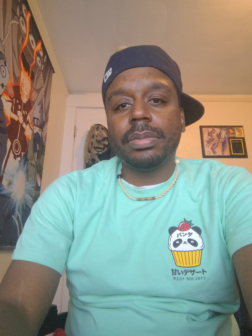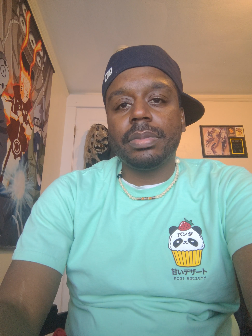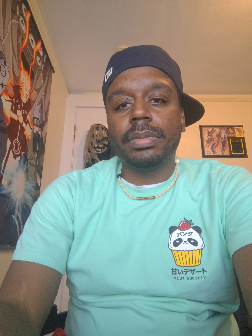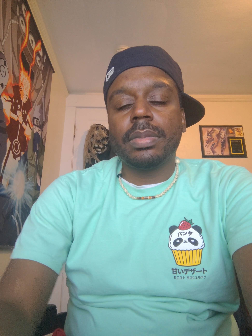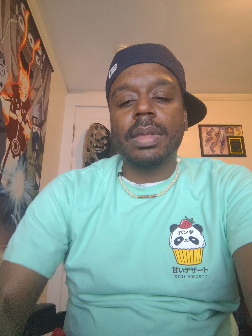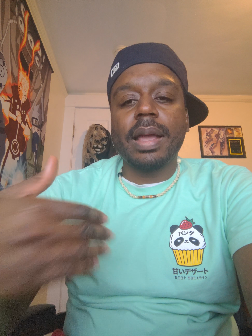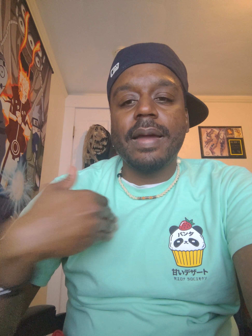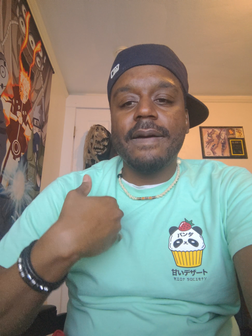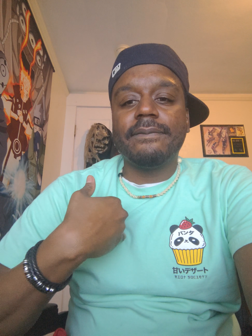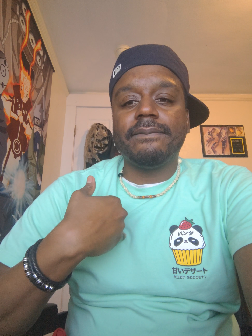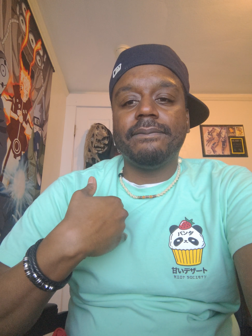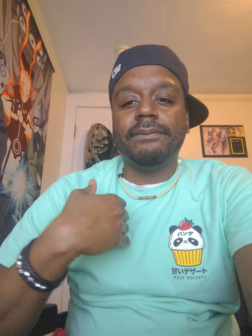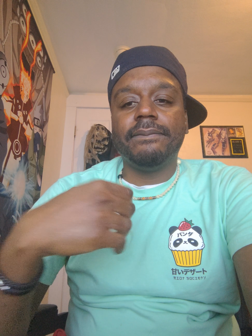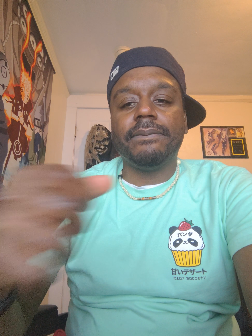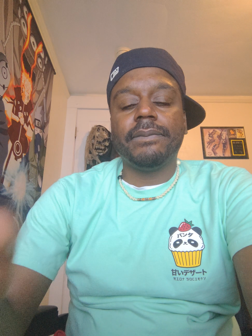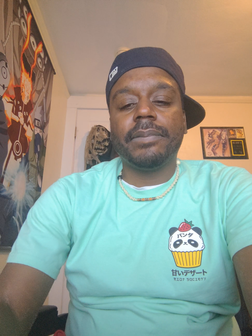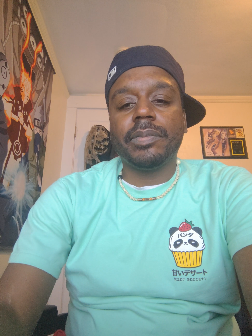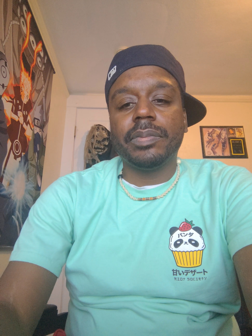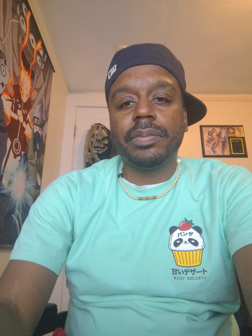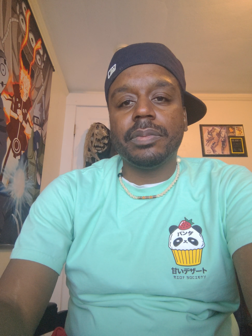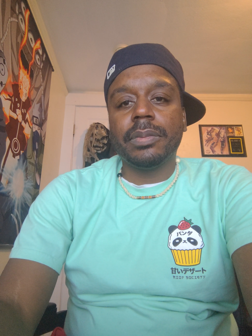have